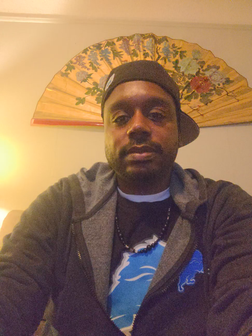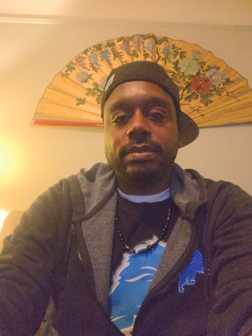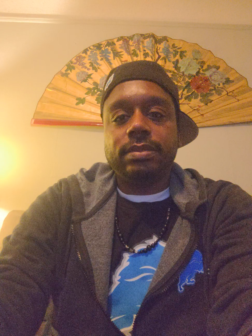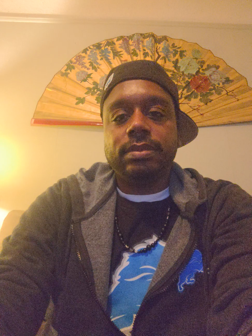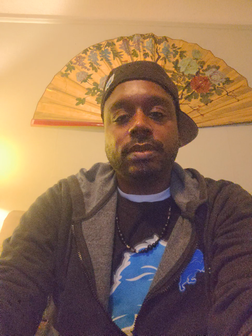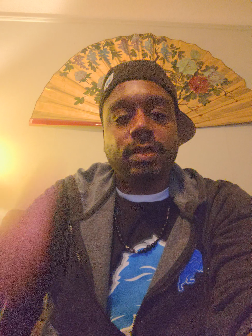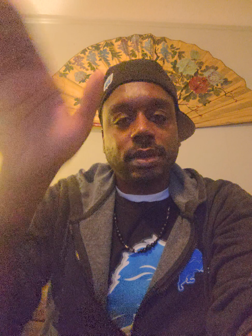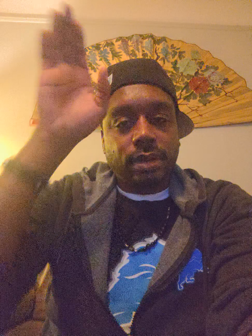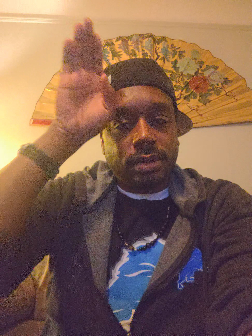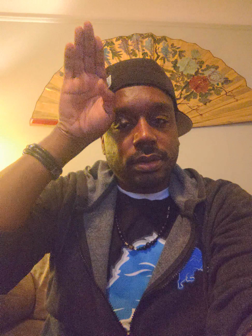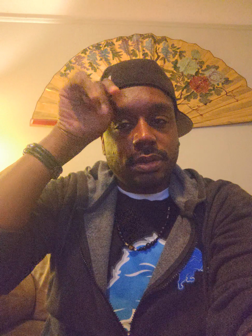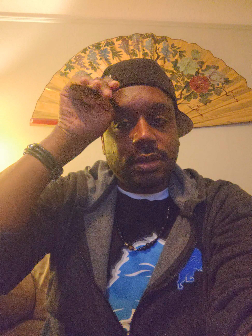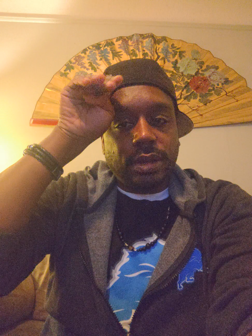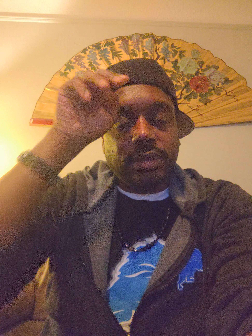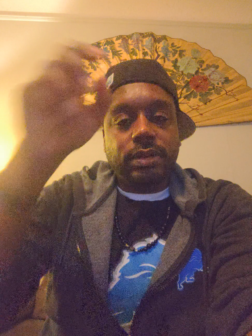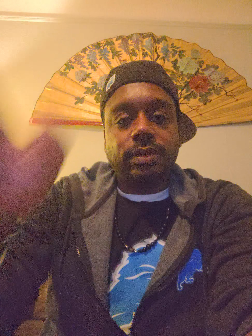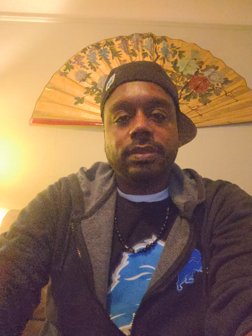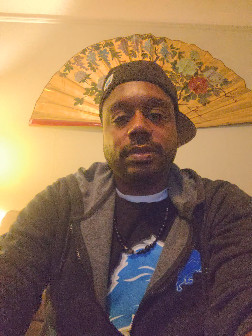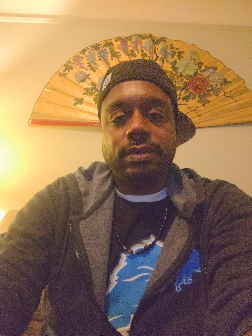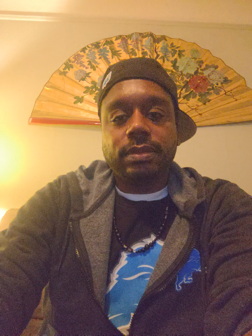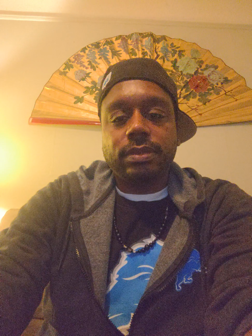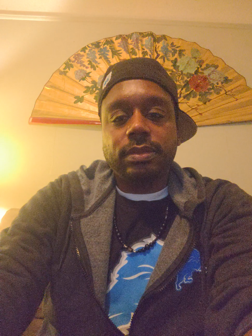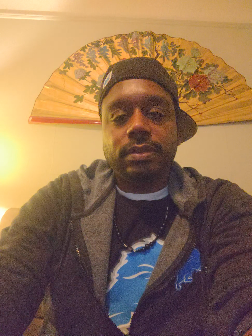donkey